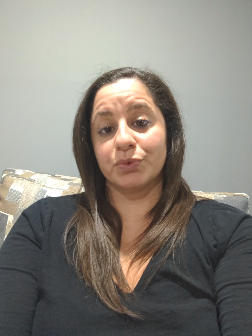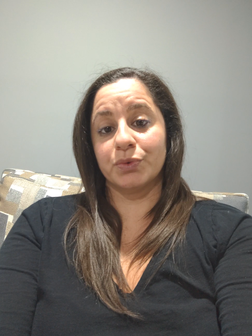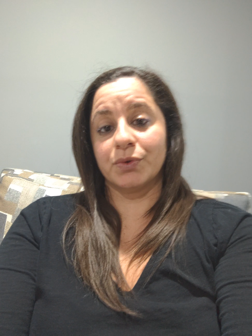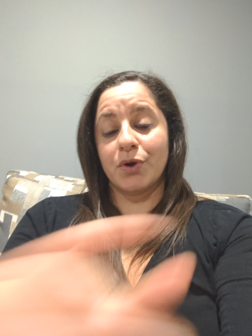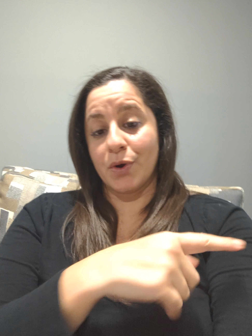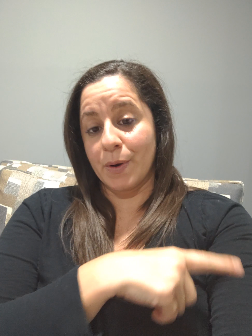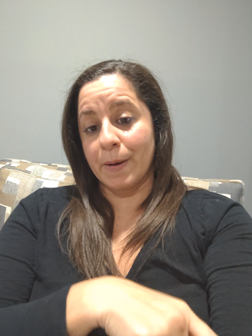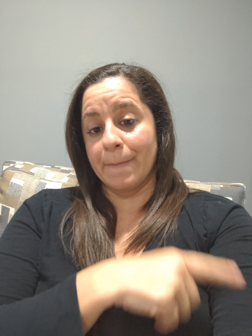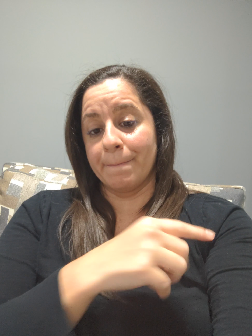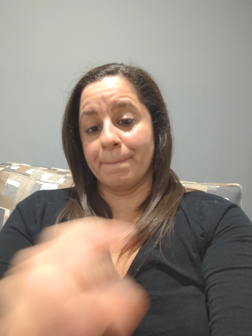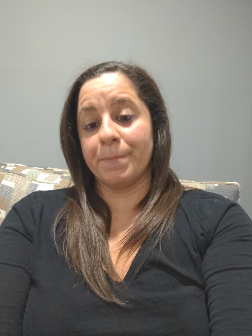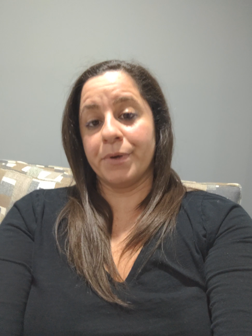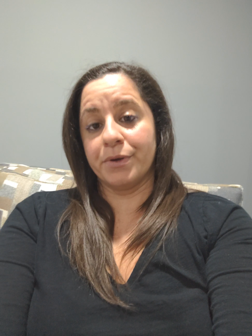arm